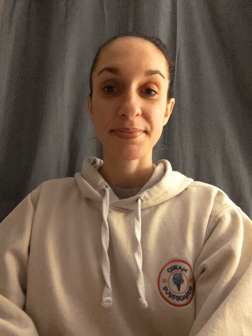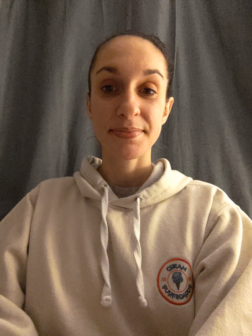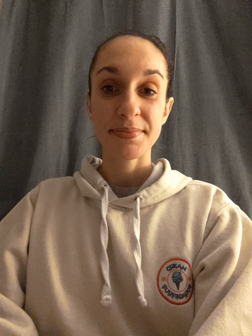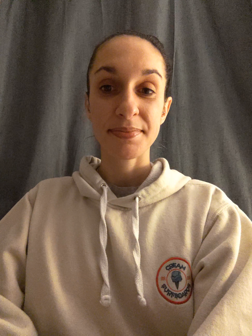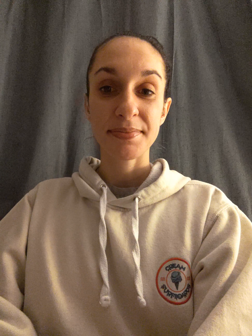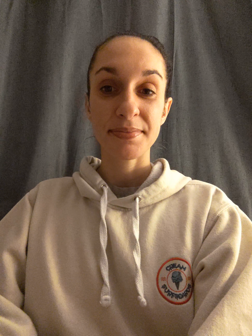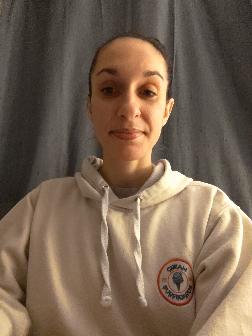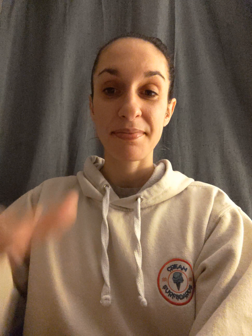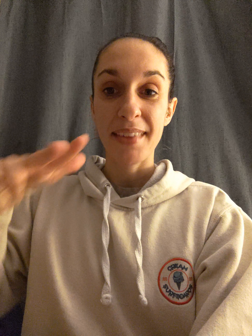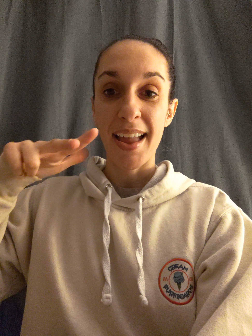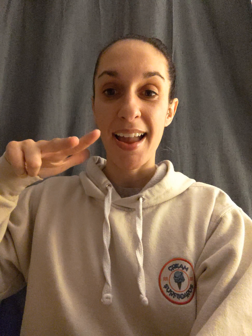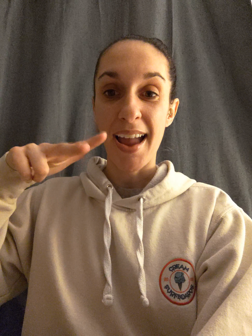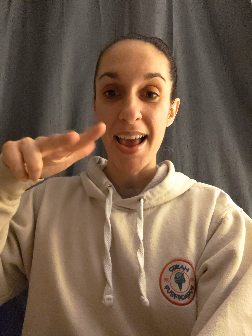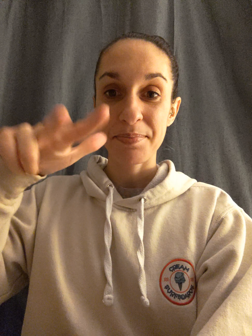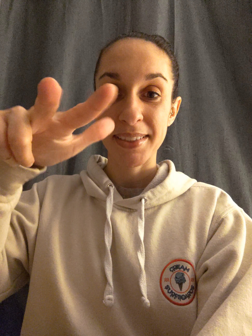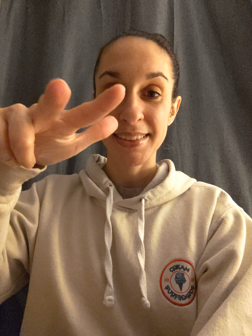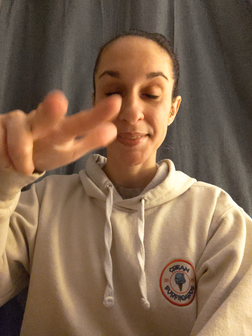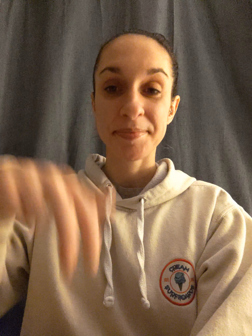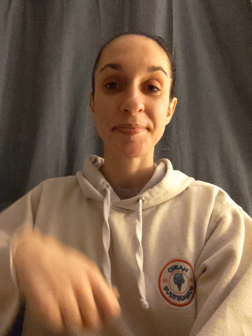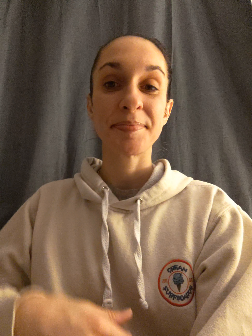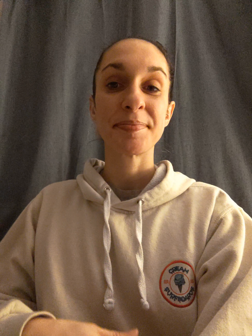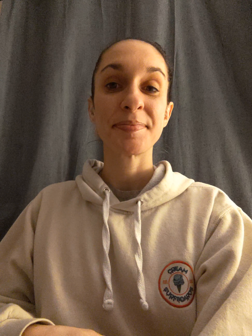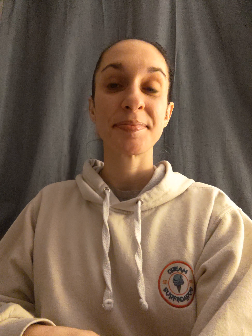helicopter